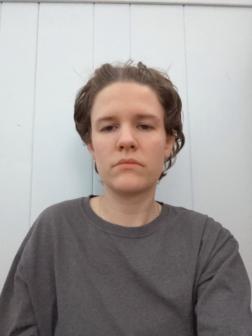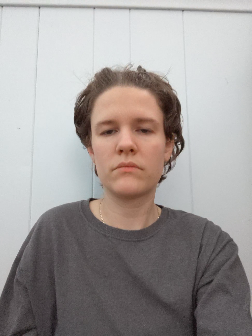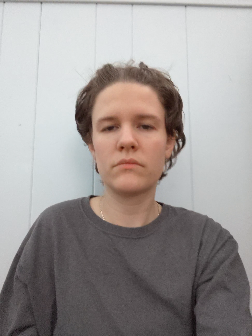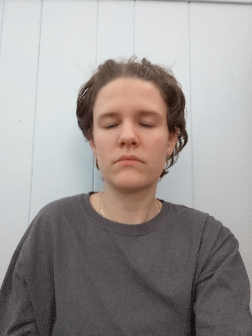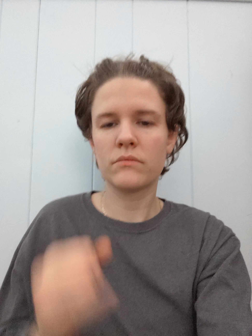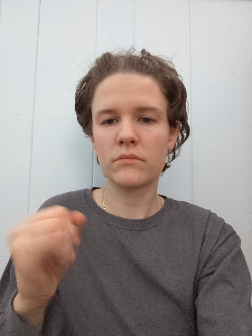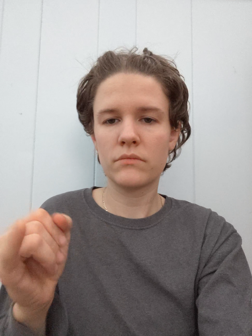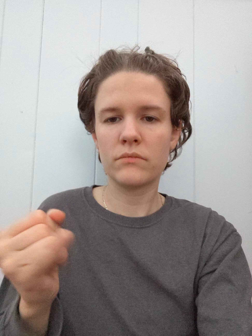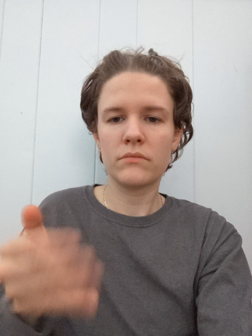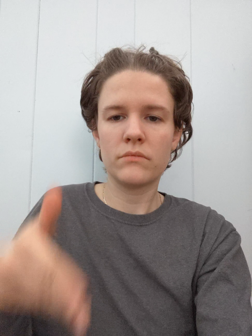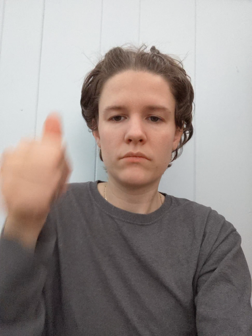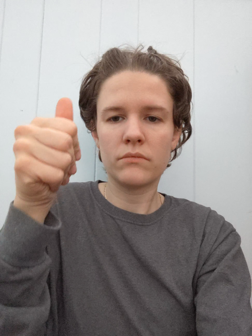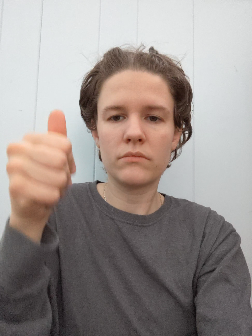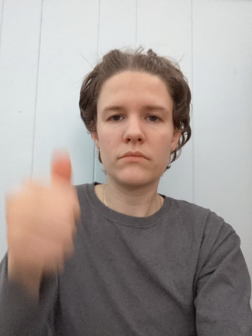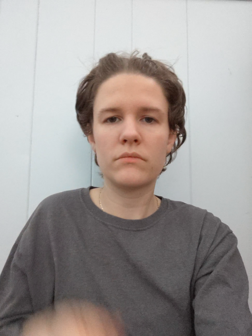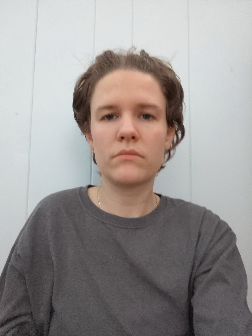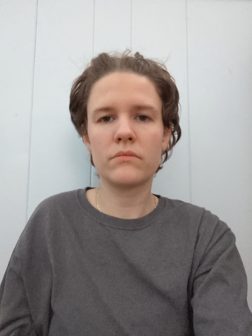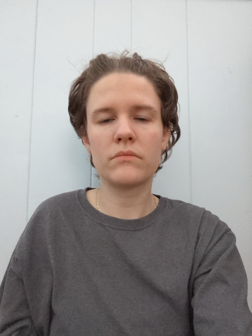jeans